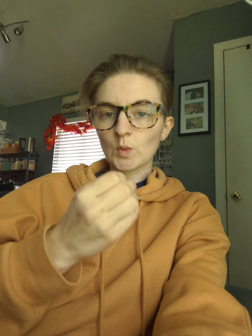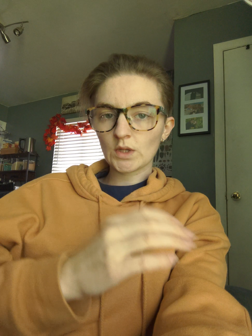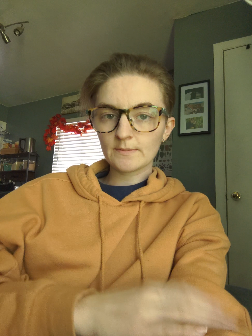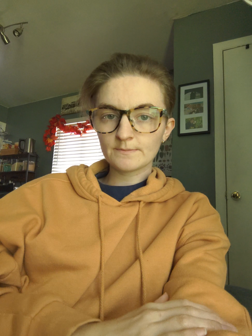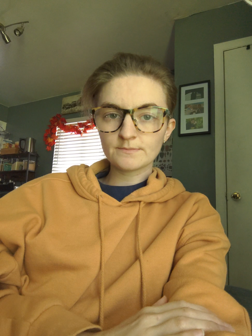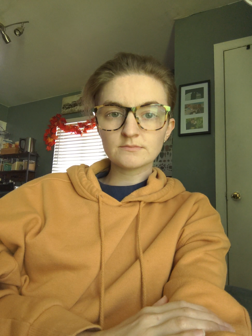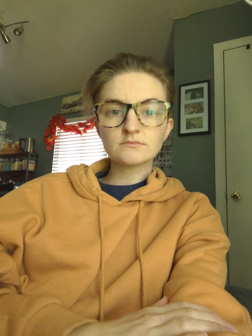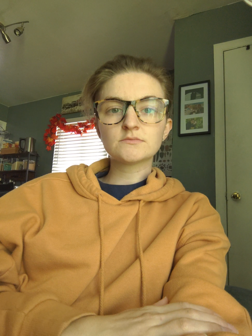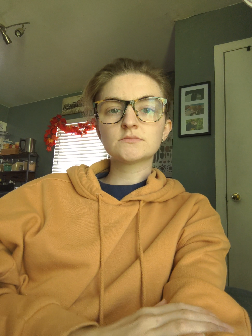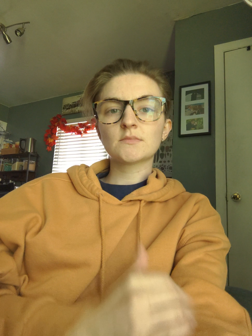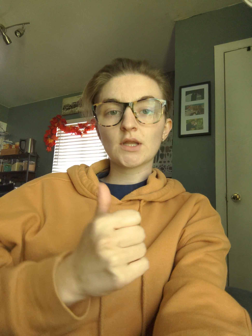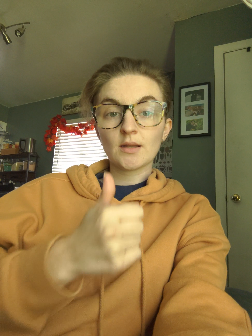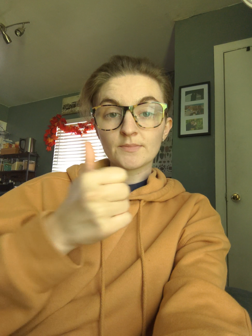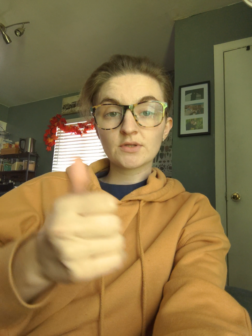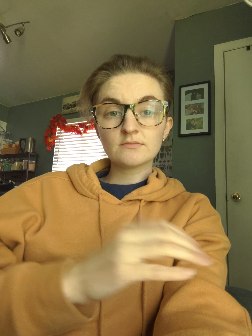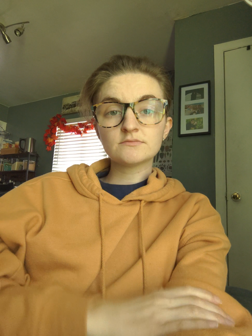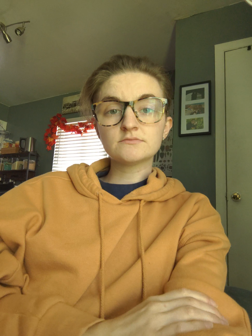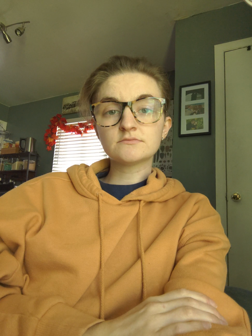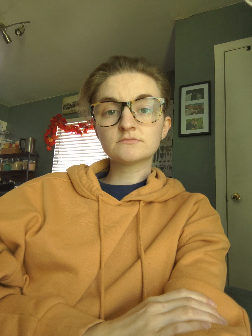help